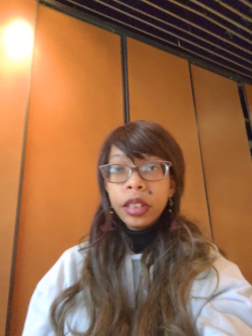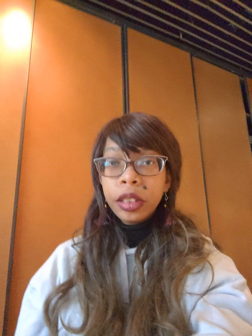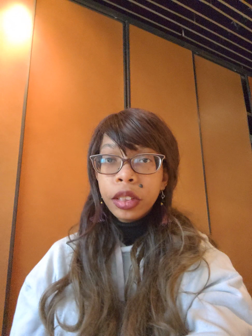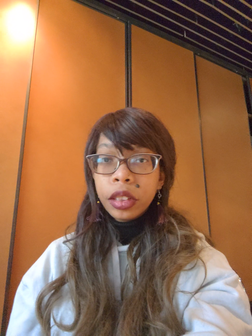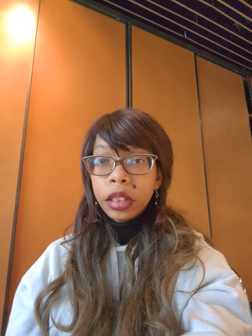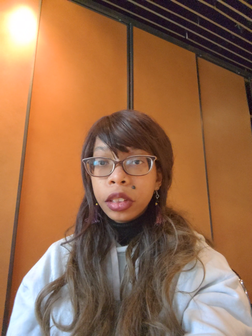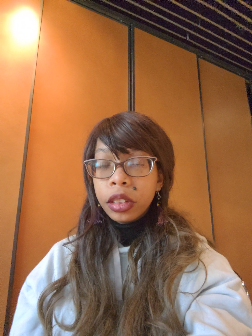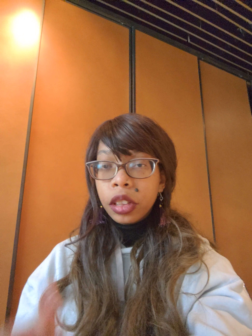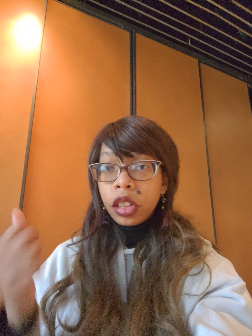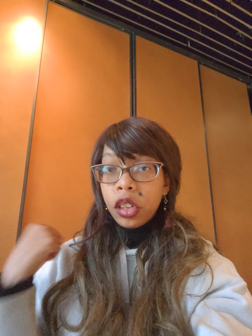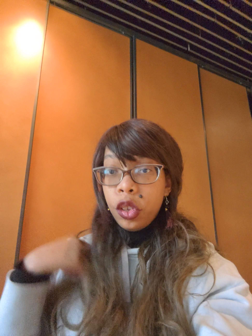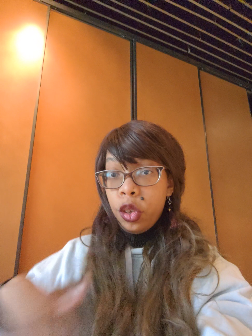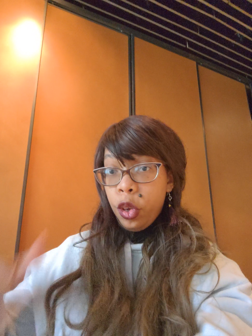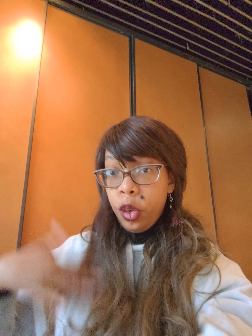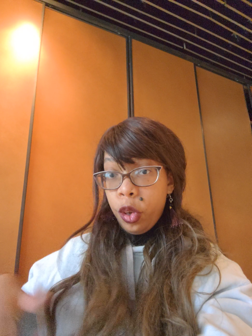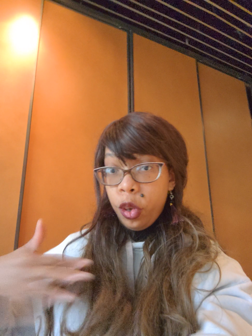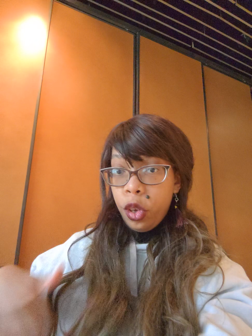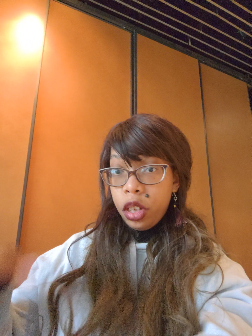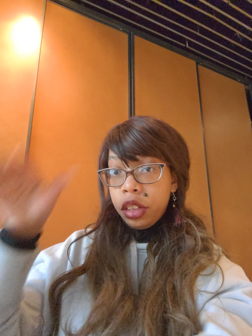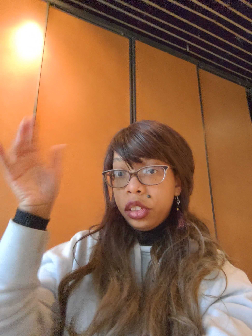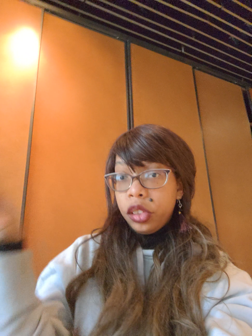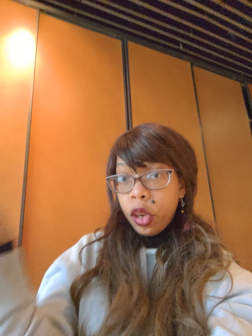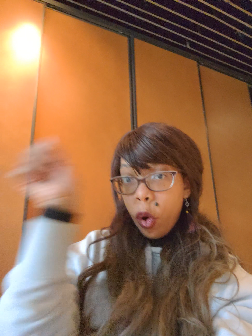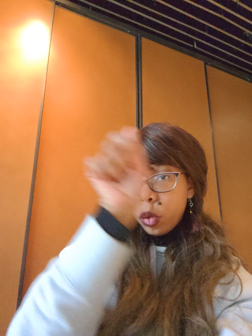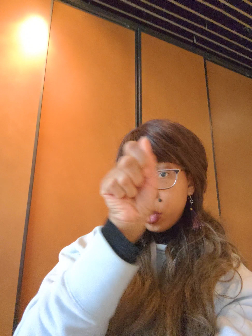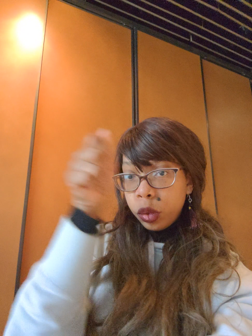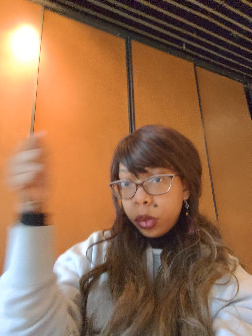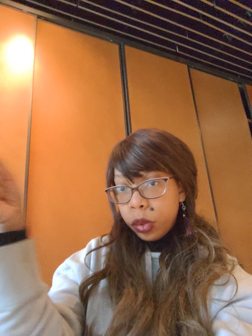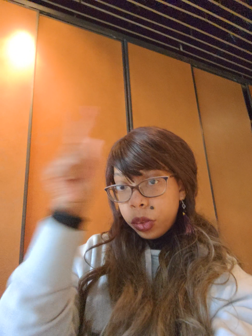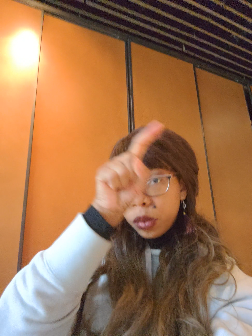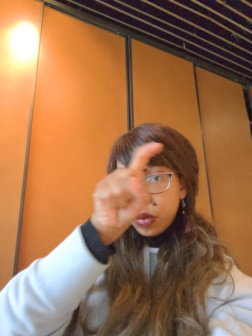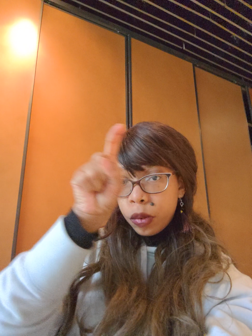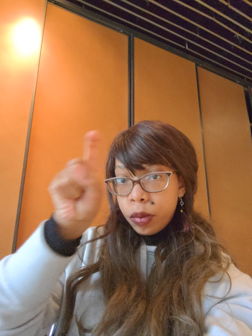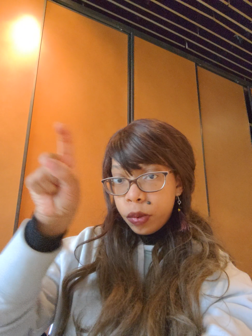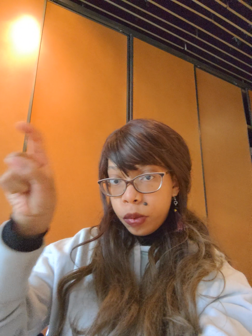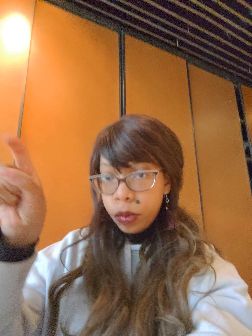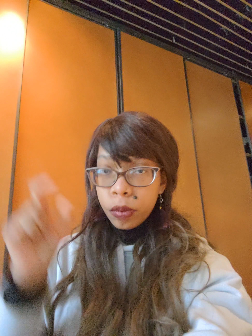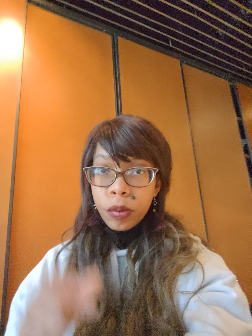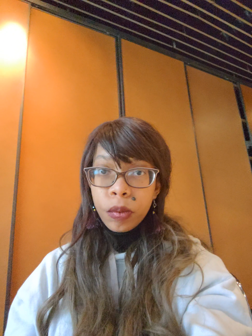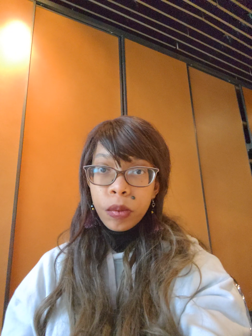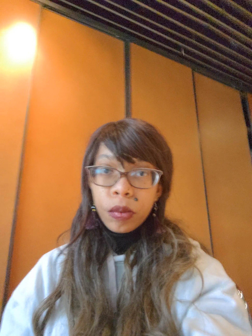closet